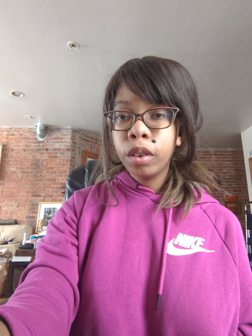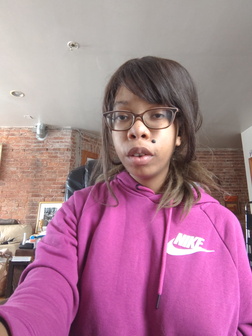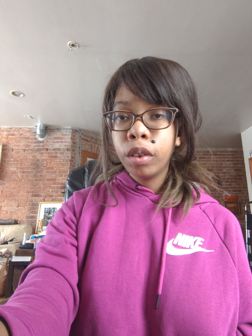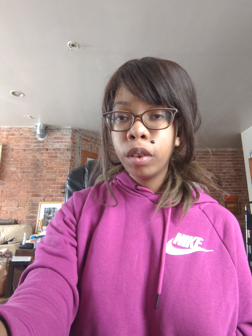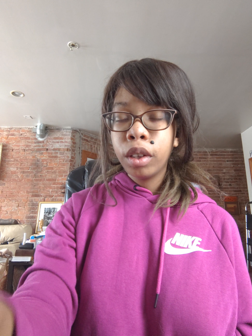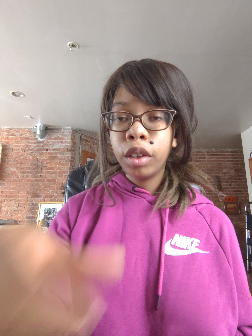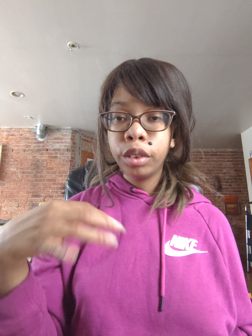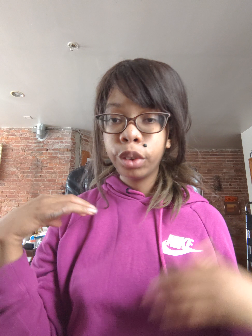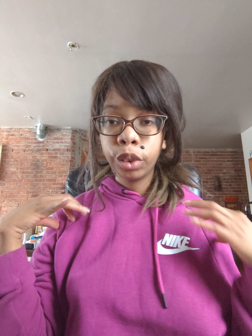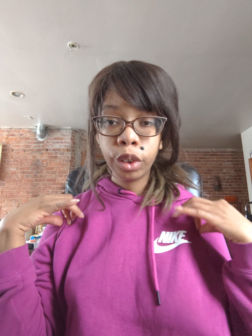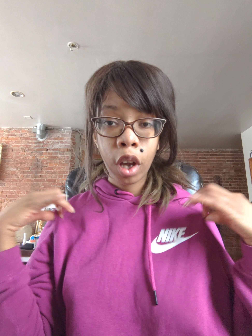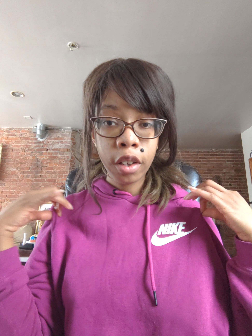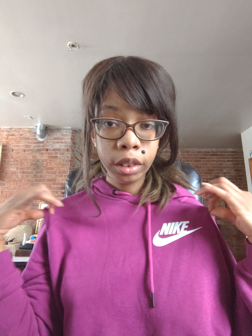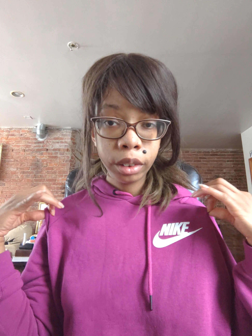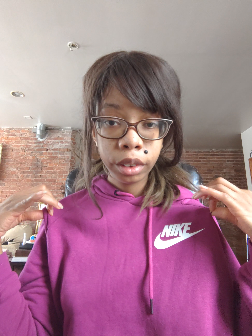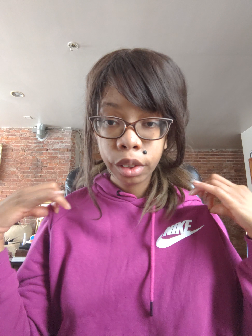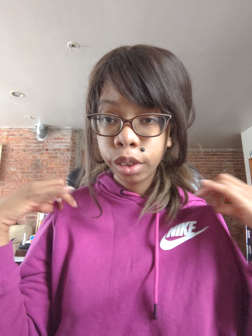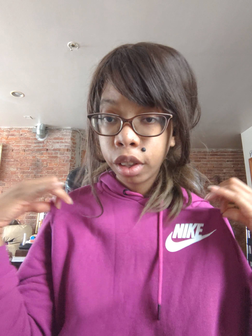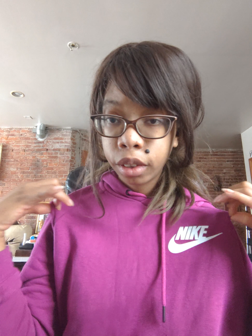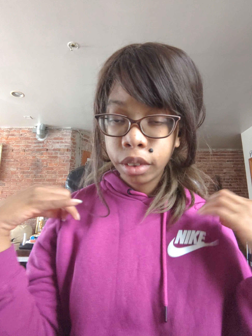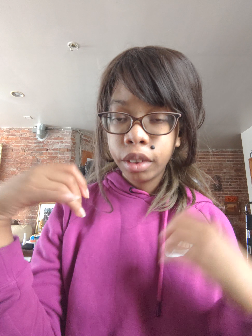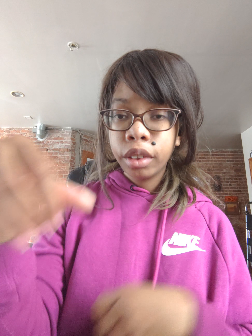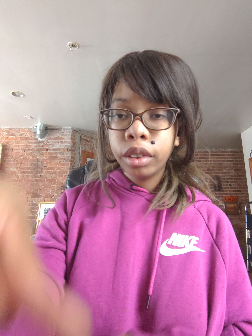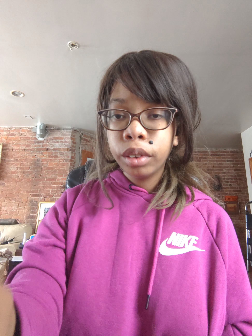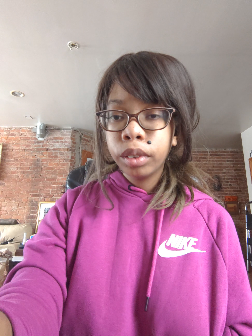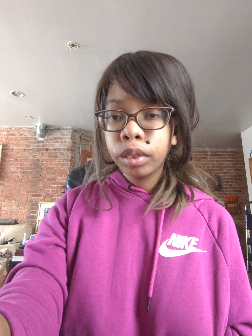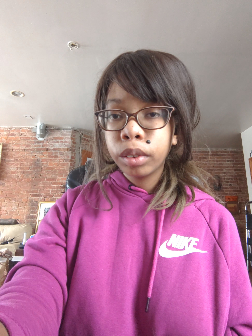shirt